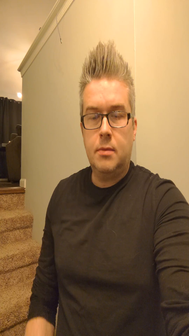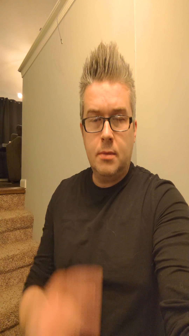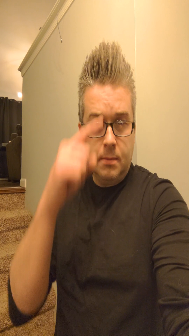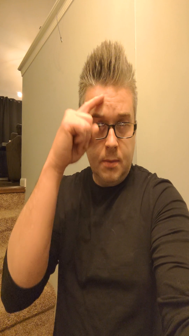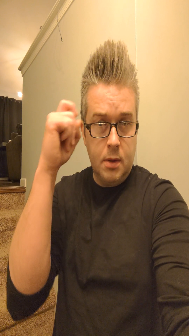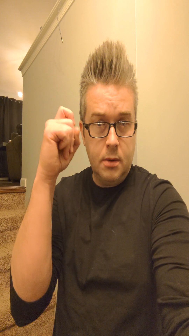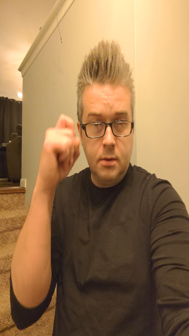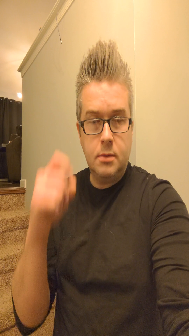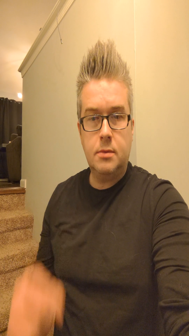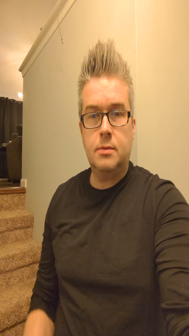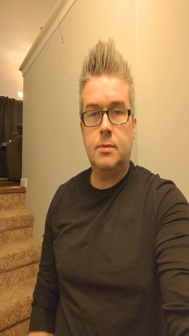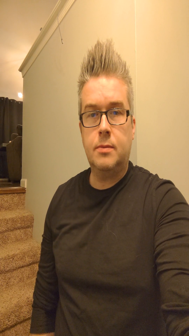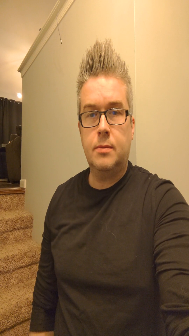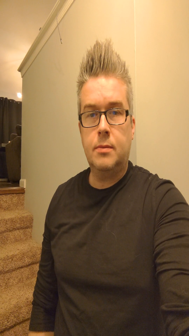because